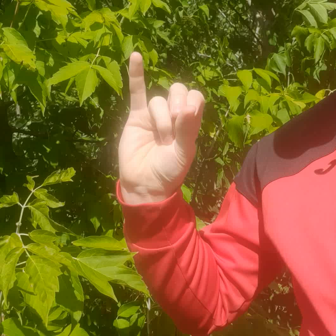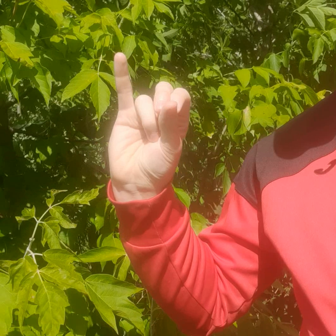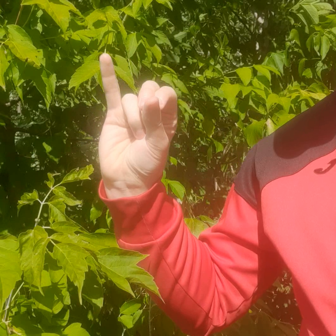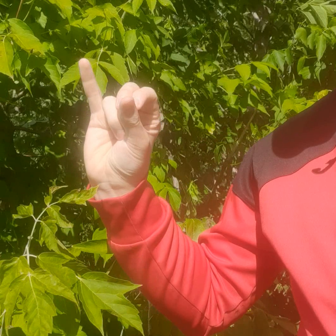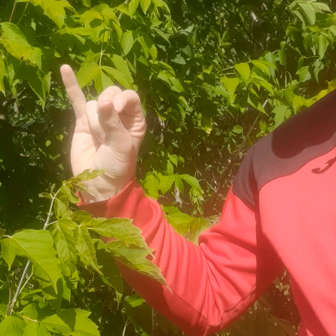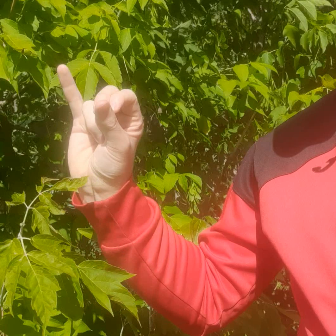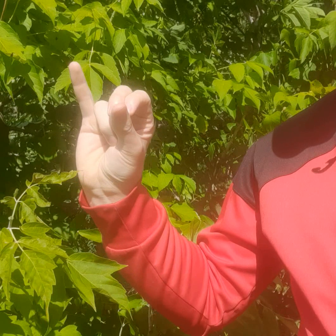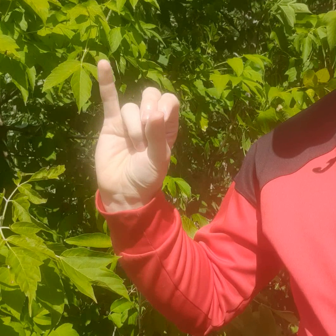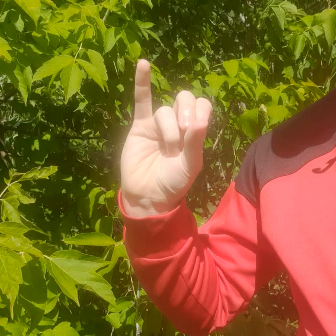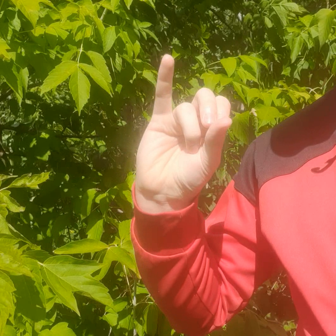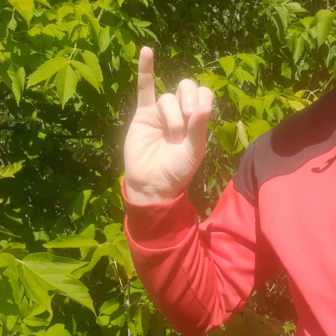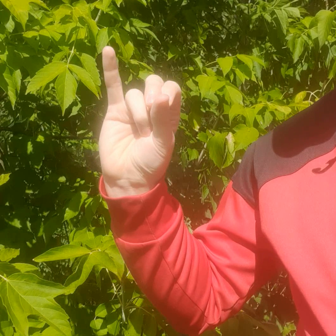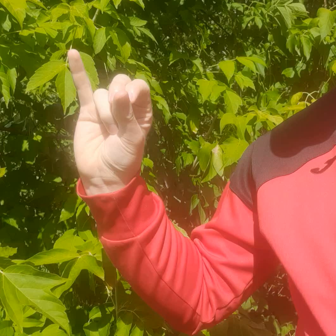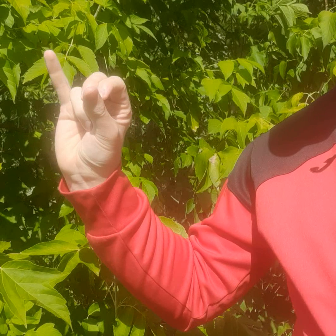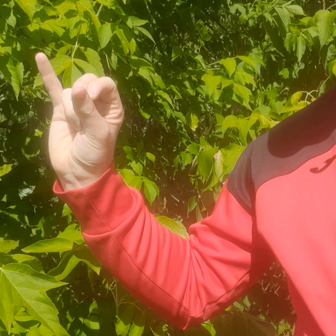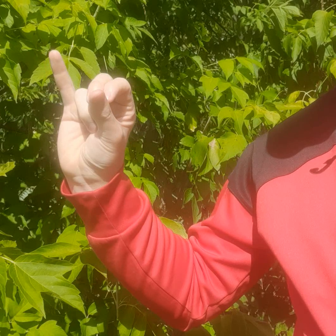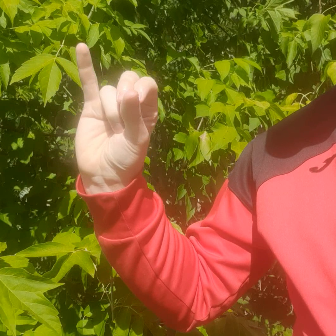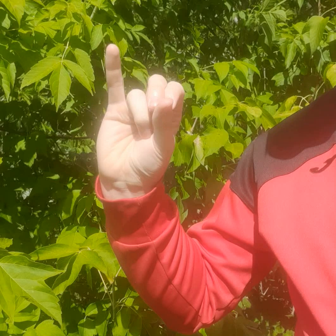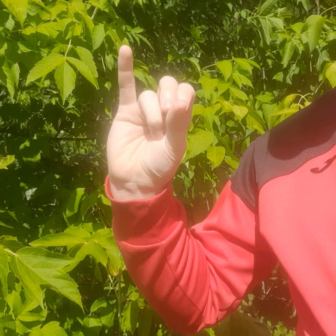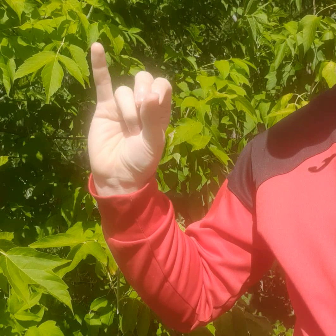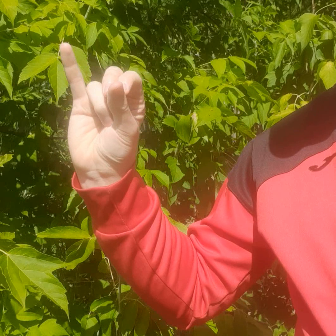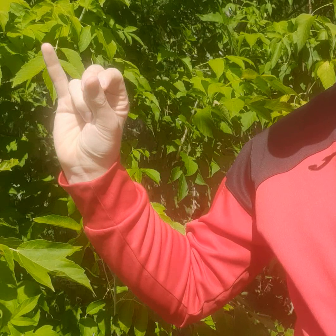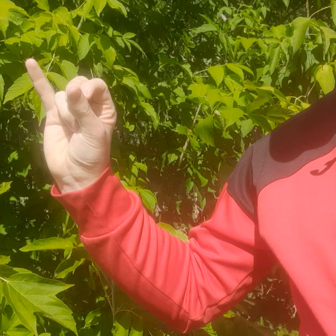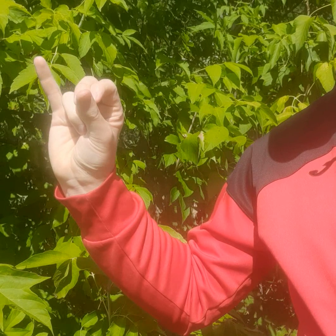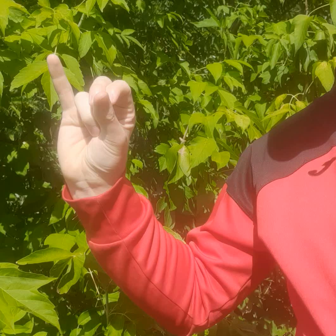Ї